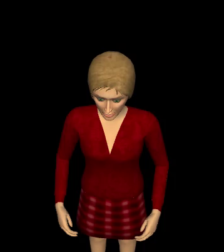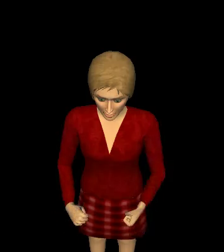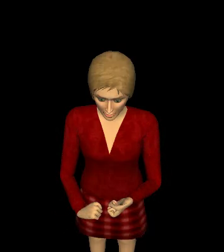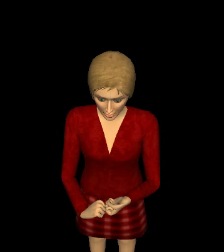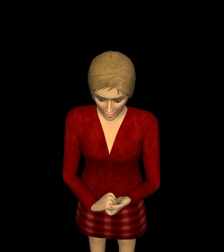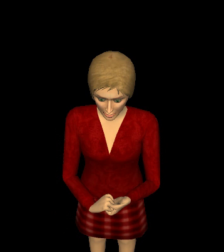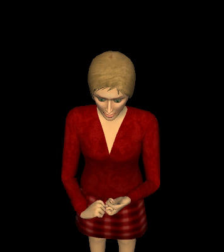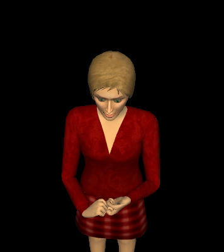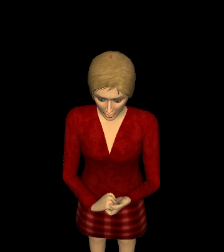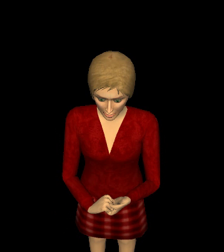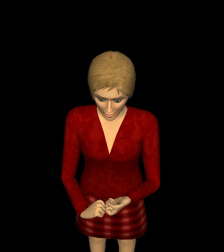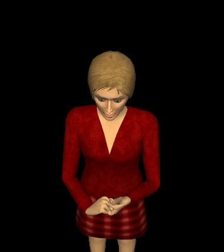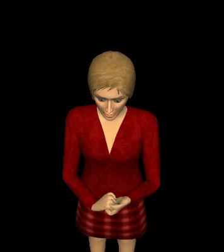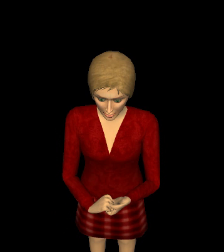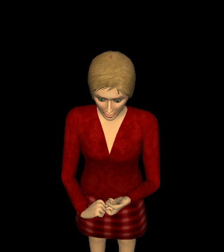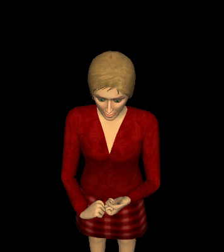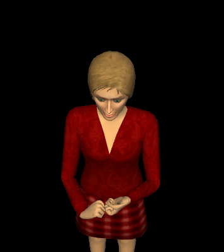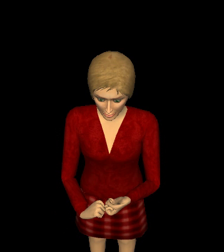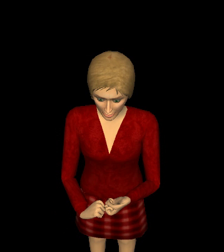يغسل